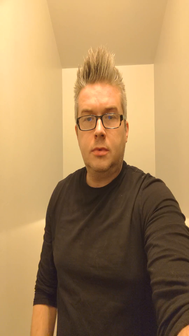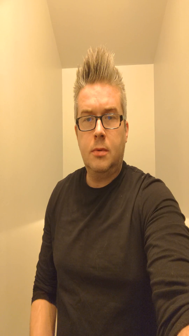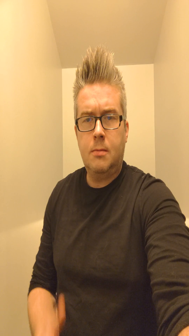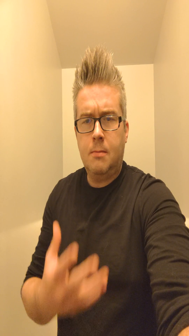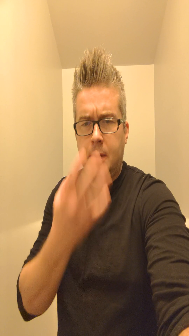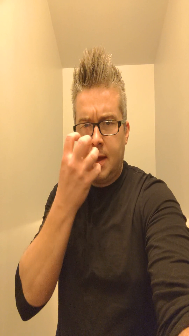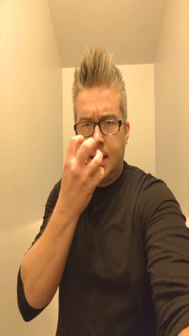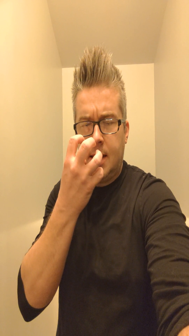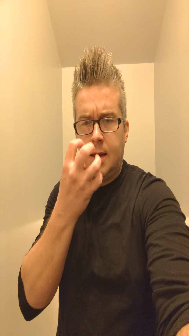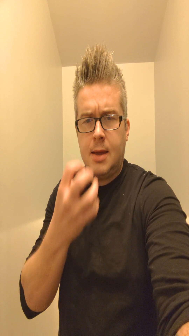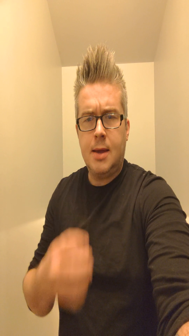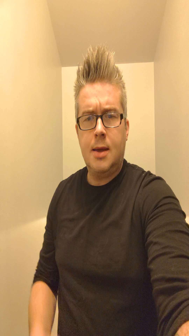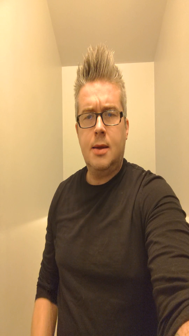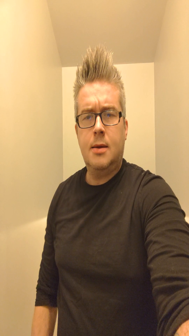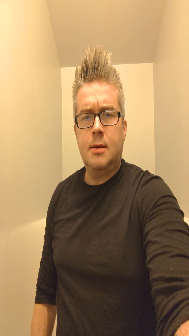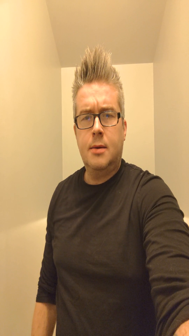mad